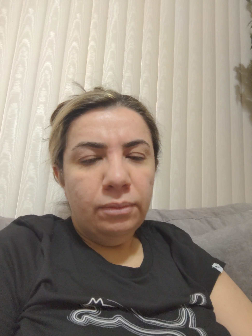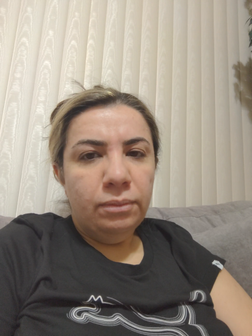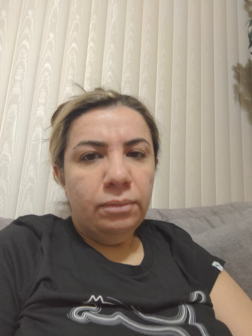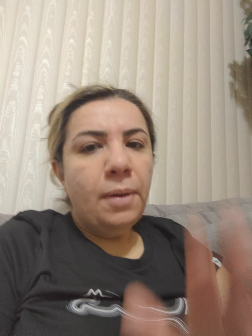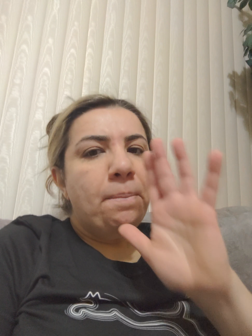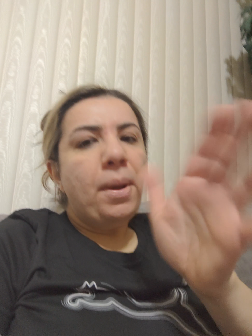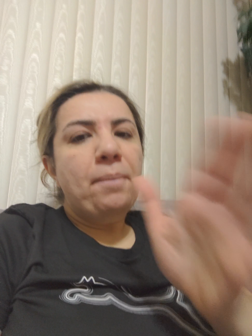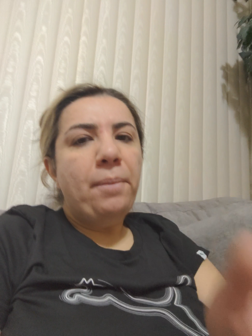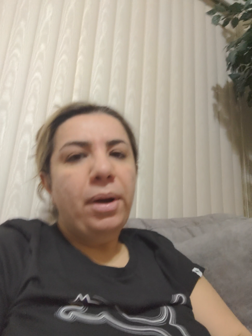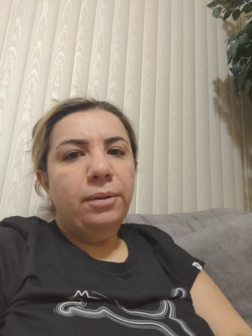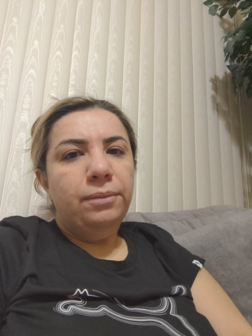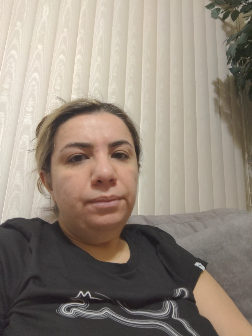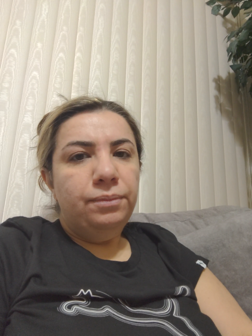grandma